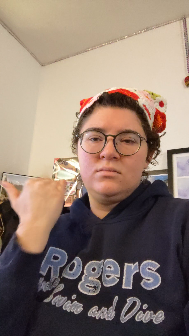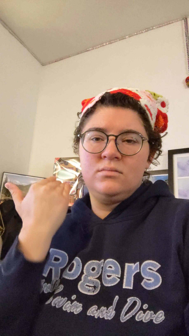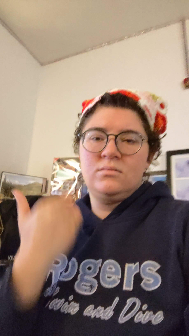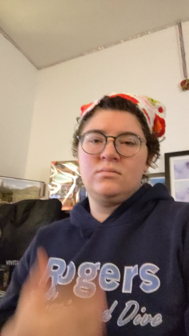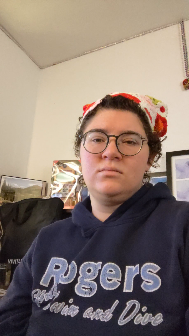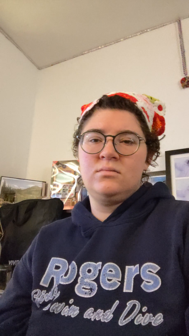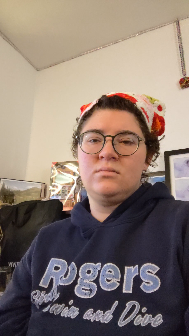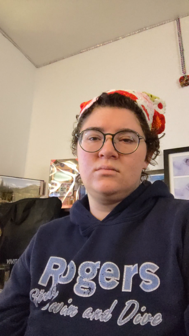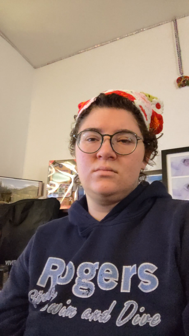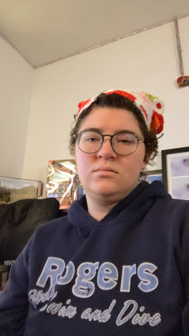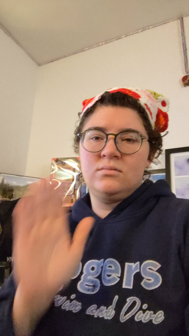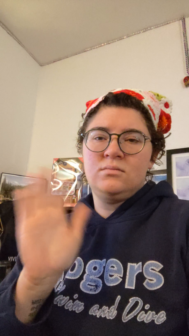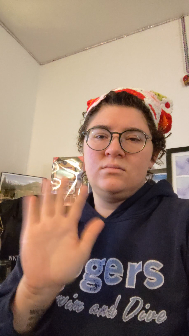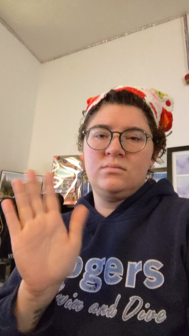hi